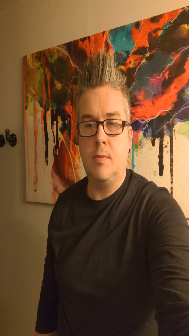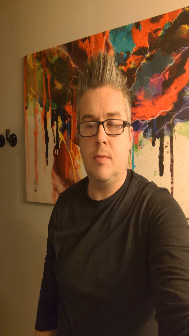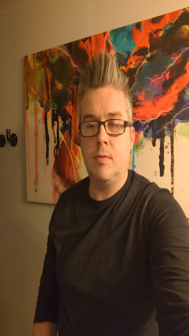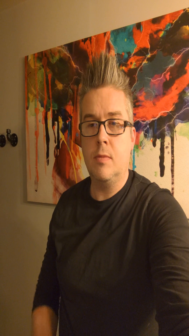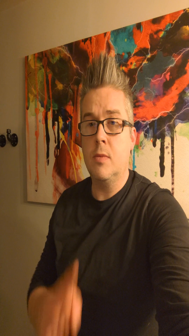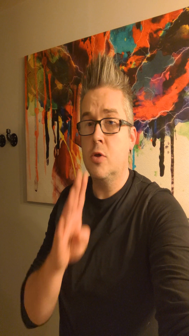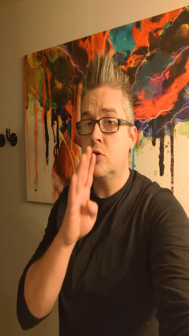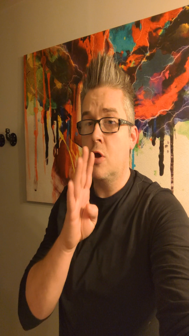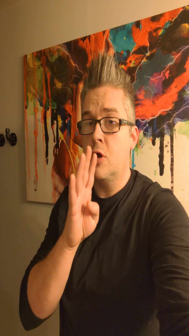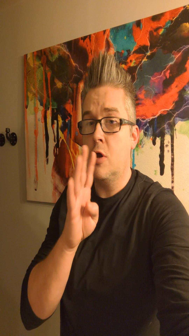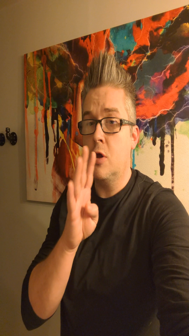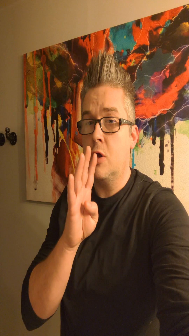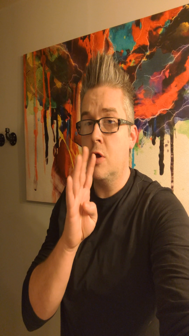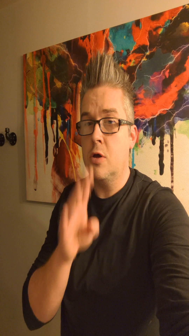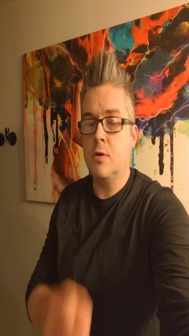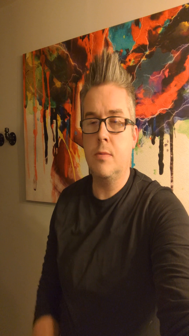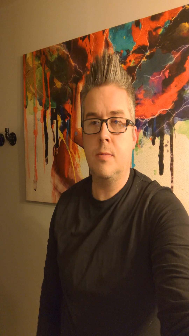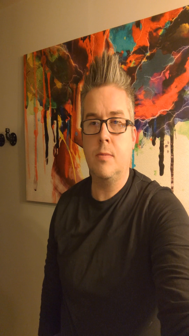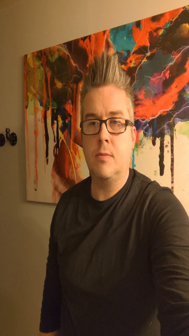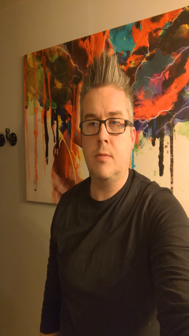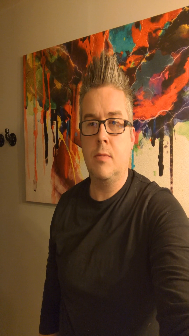talk